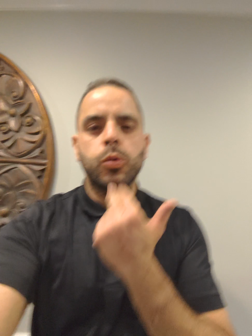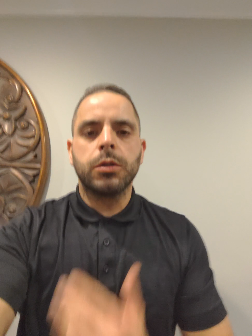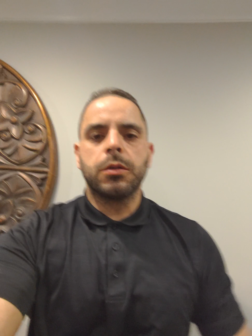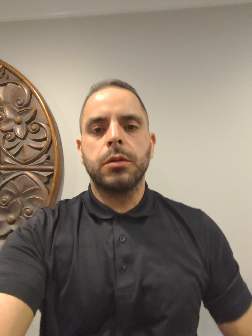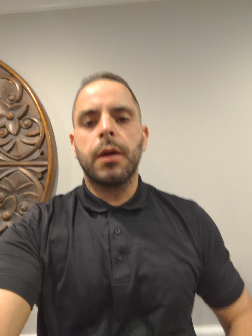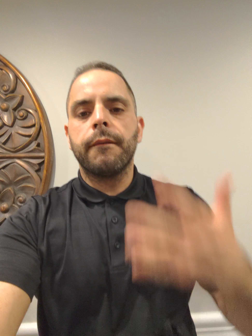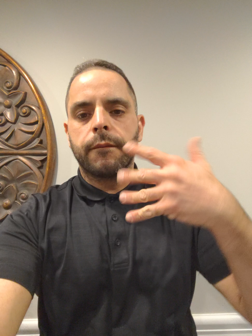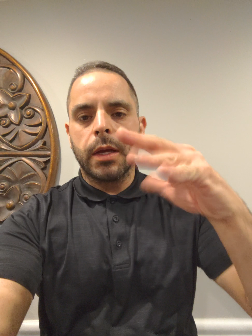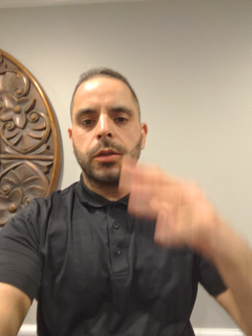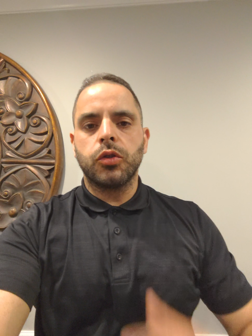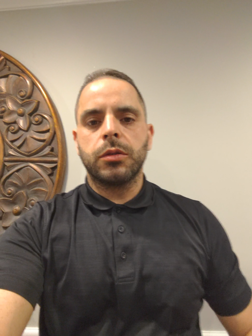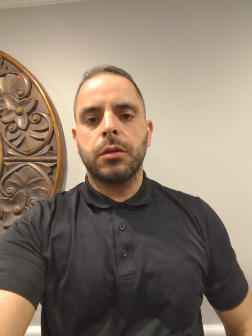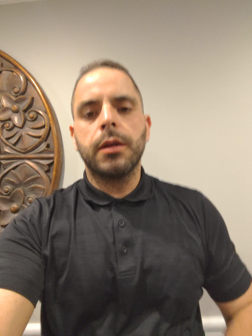finish